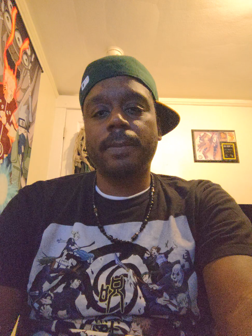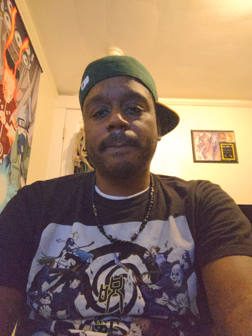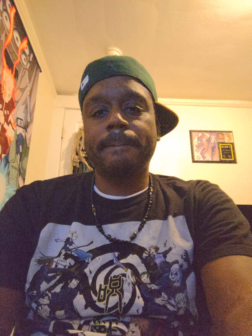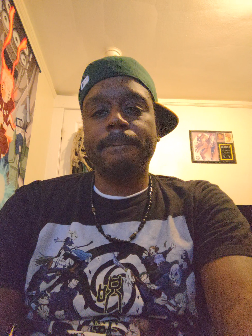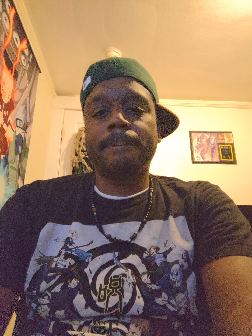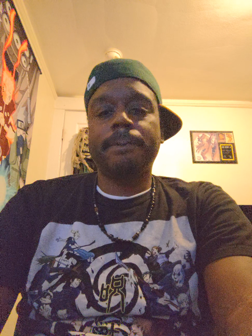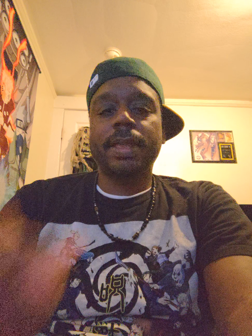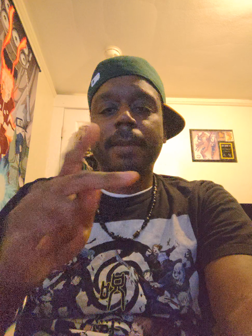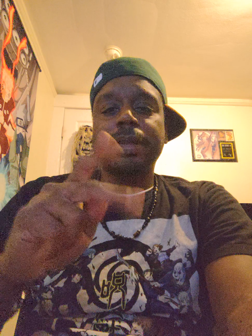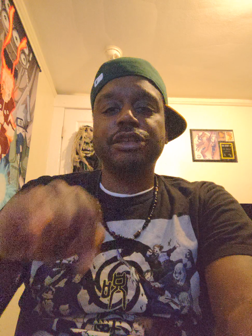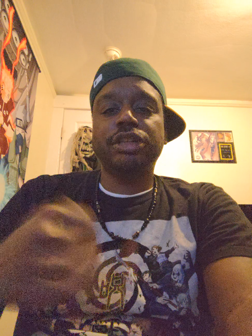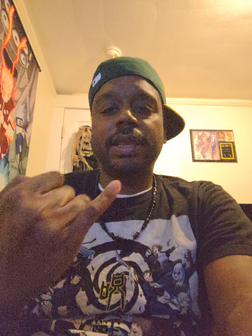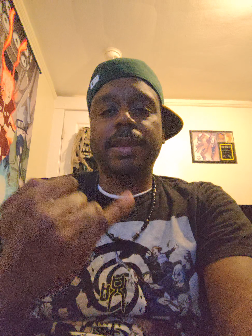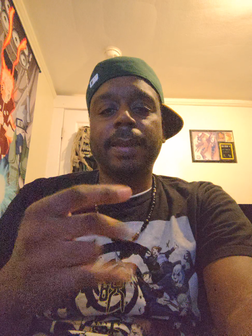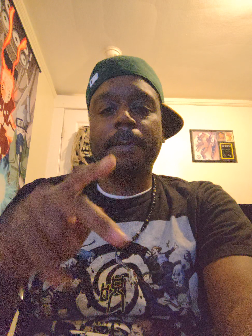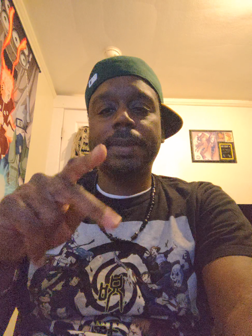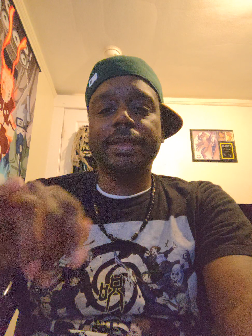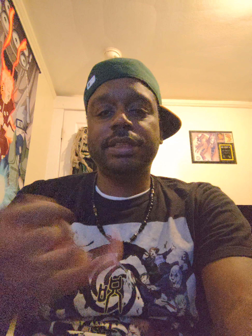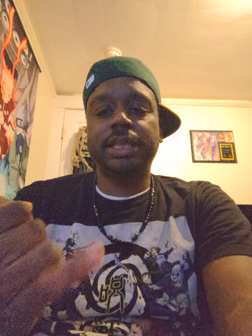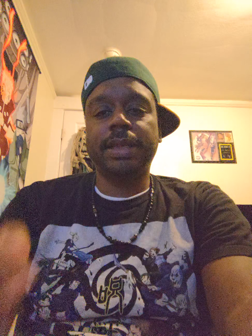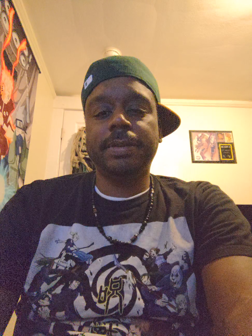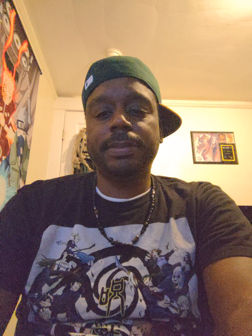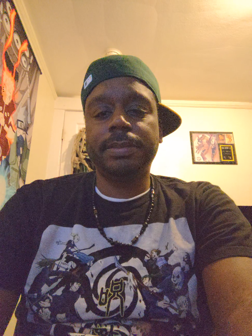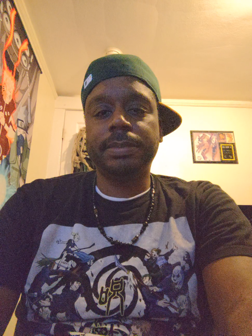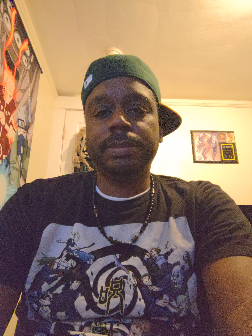pajamas